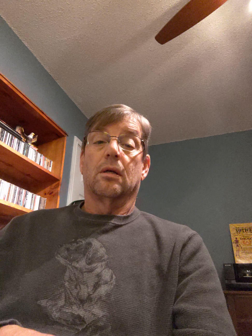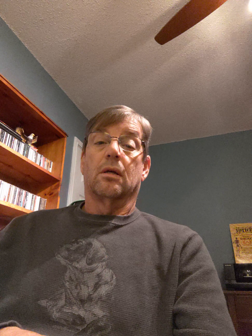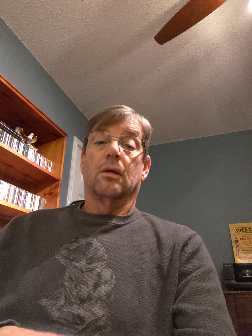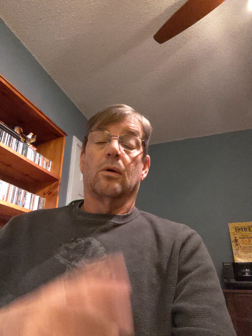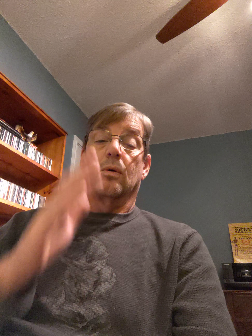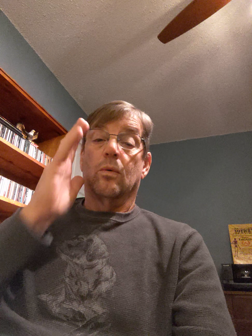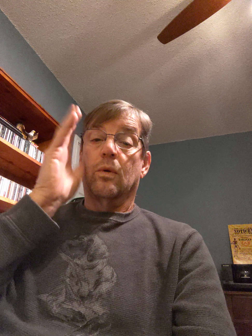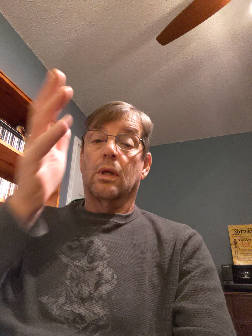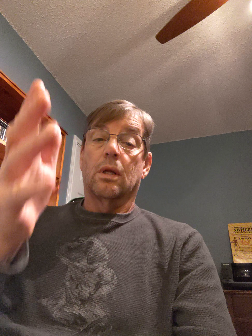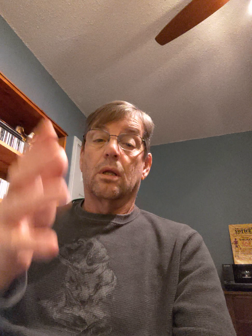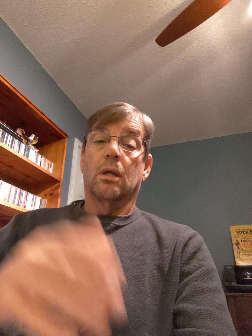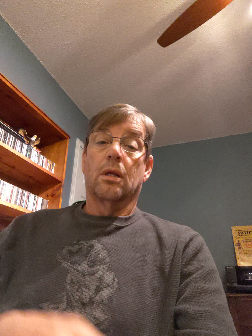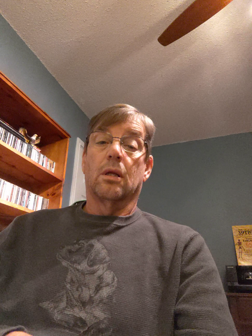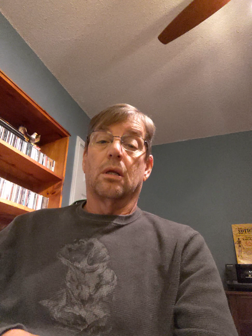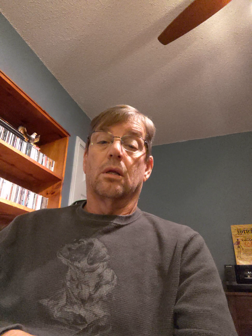will